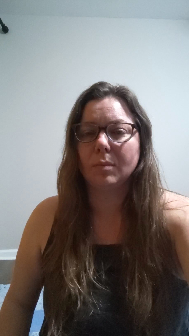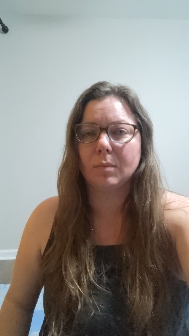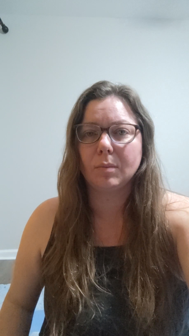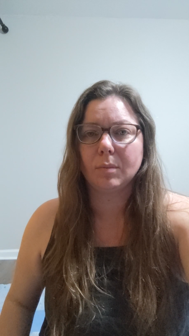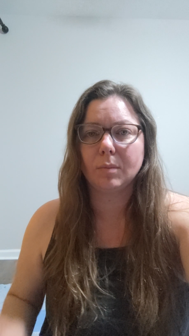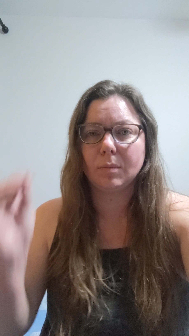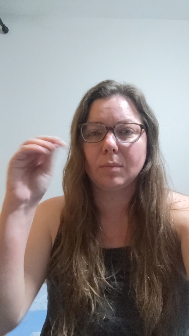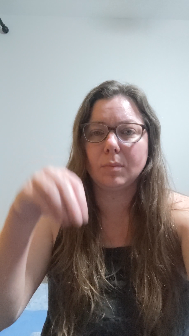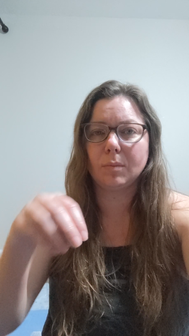put